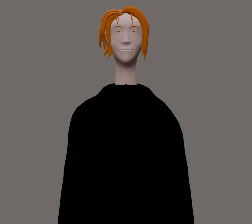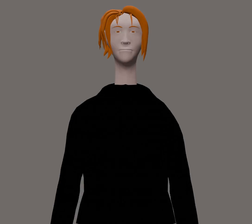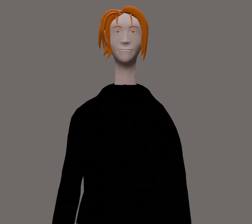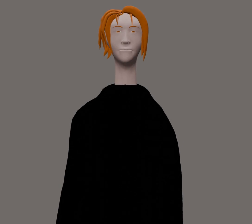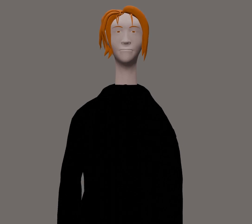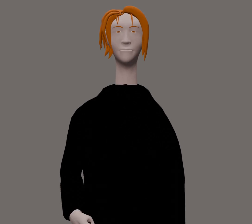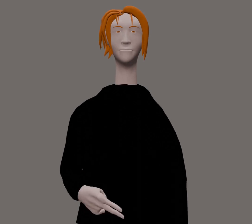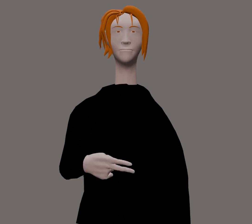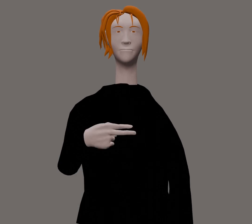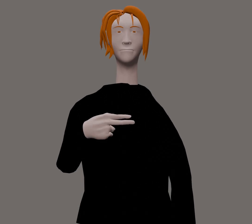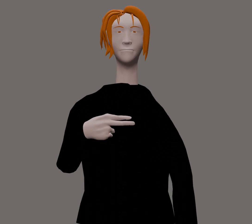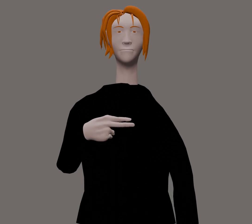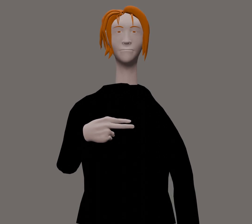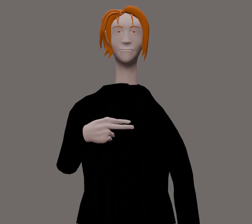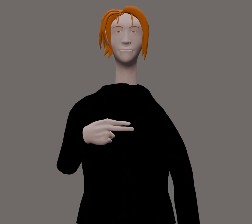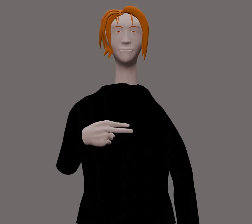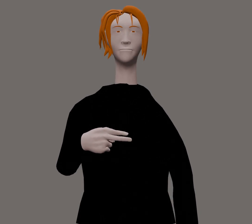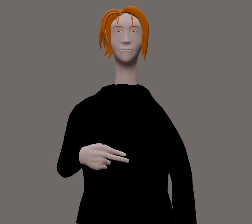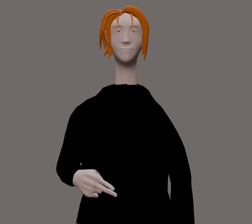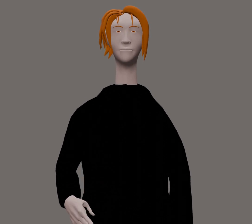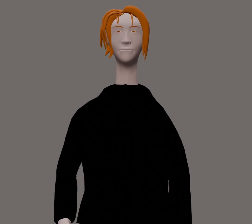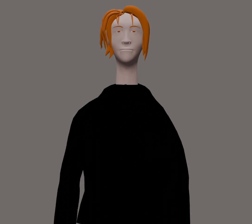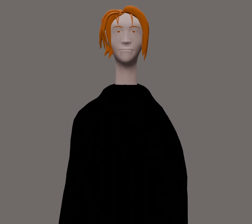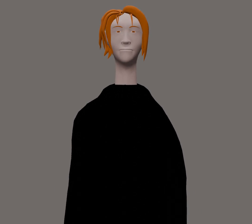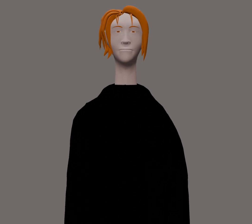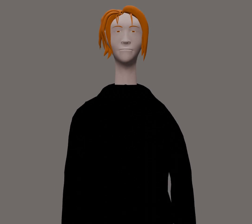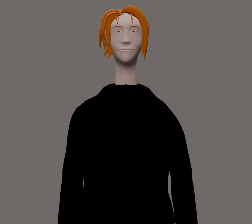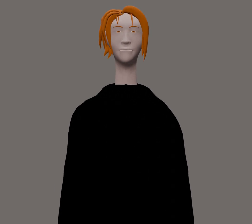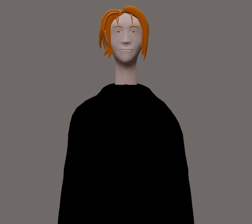H